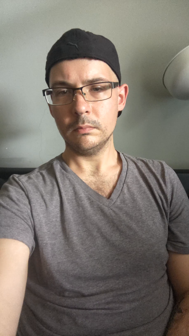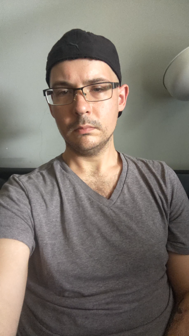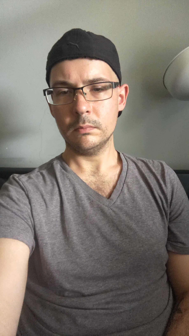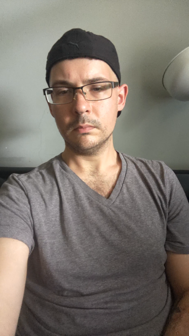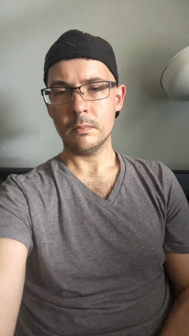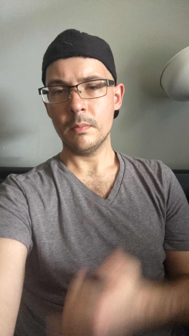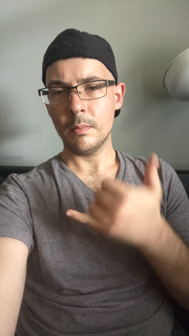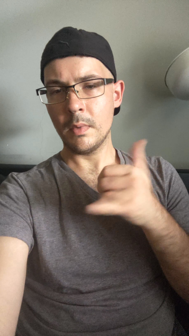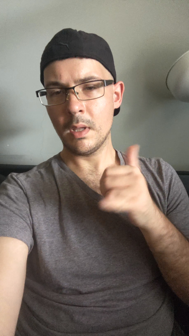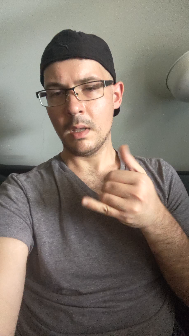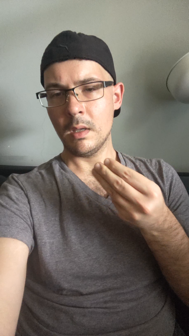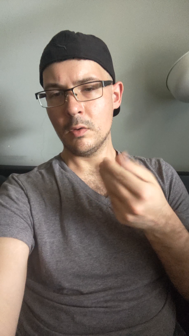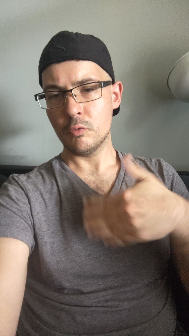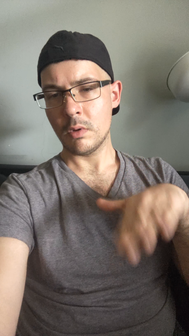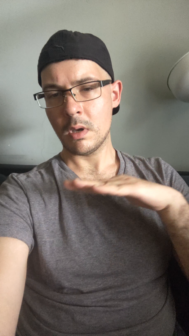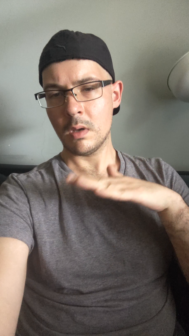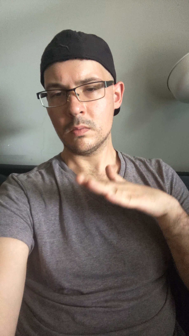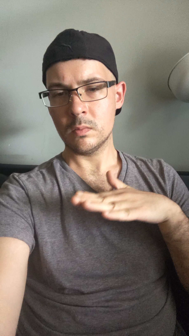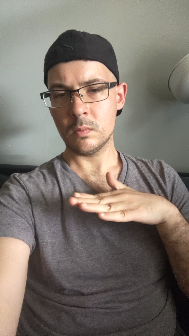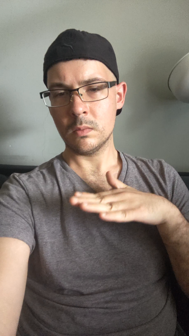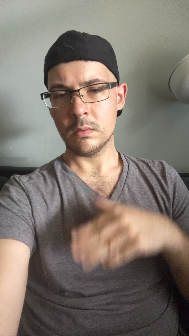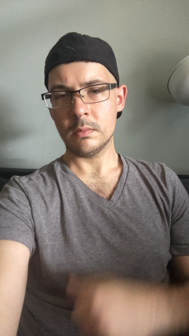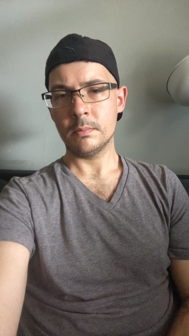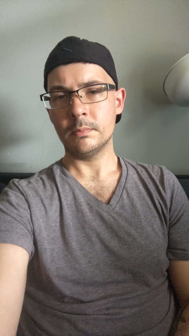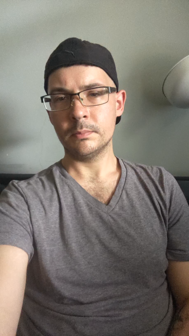playground